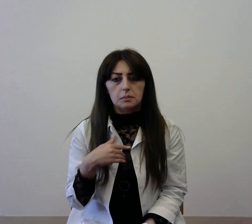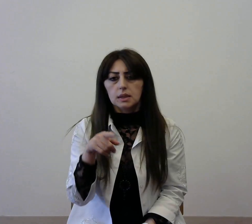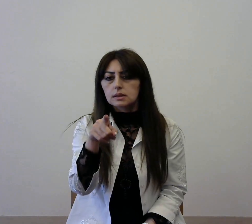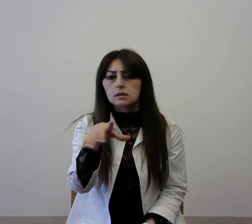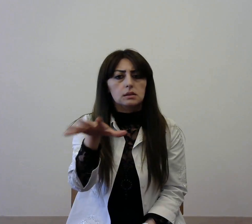siz